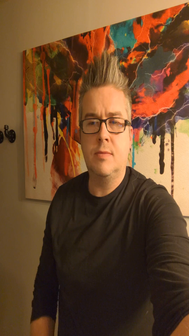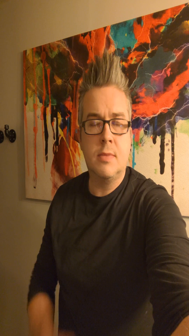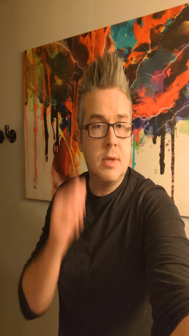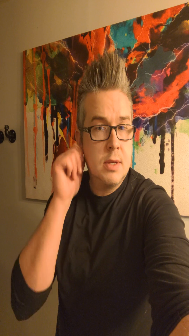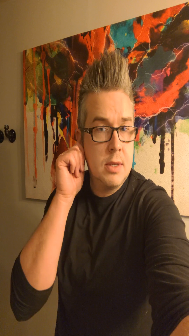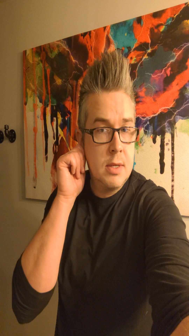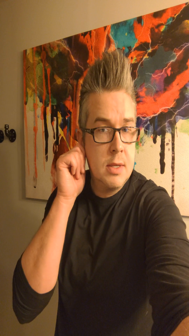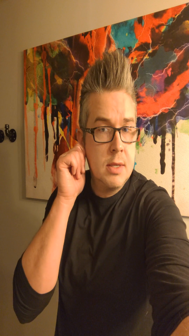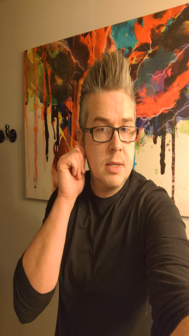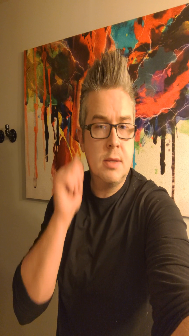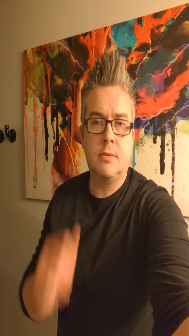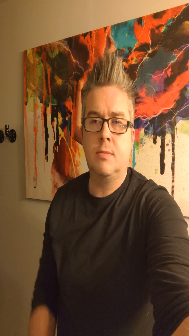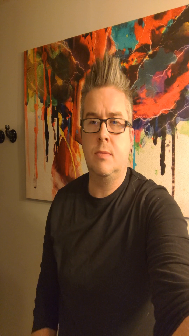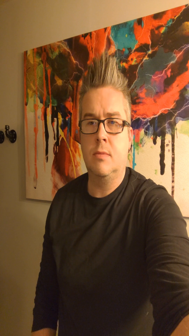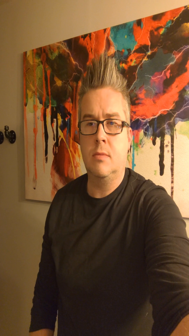ear